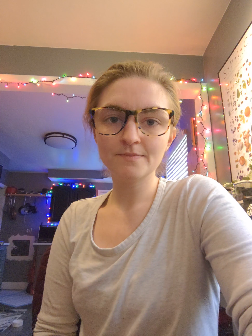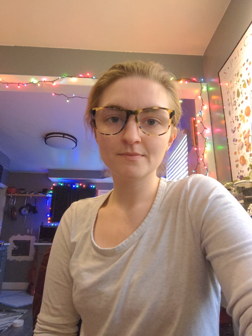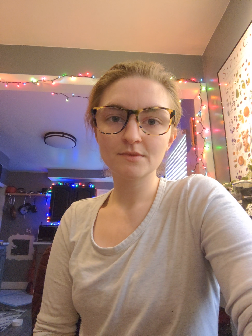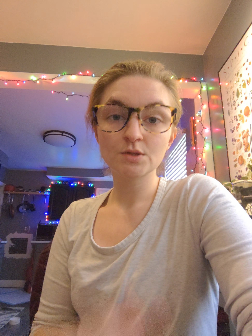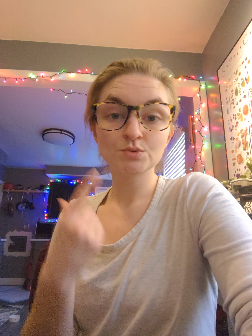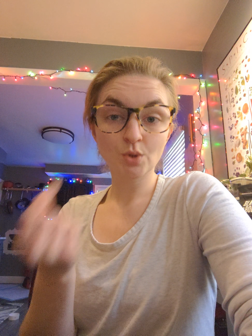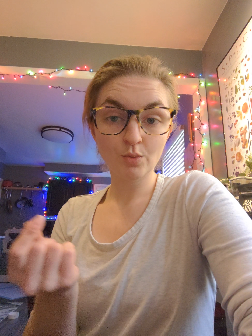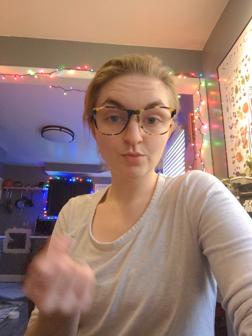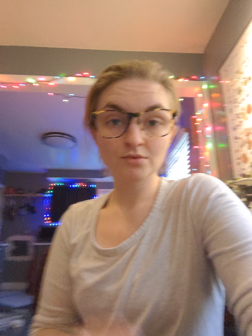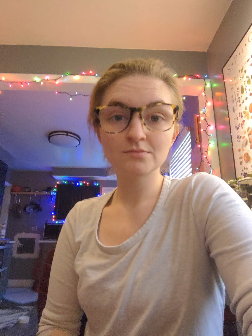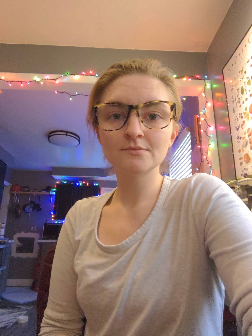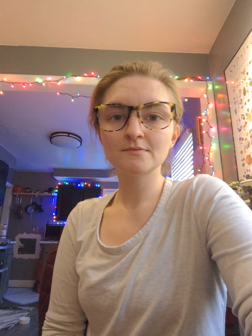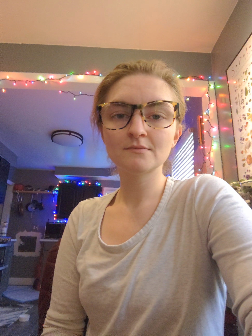go